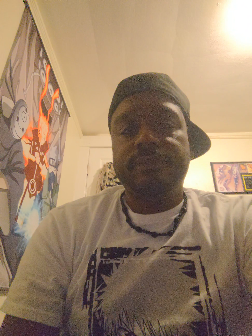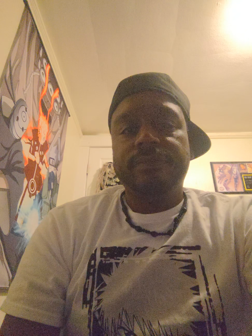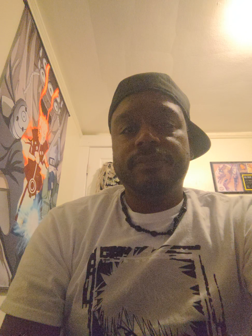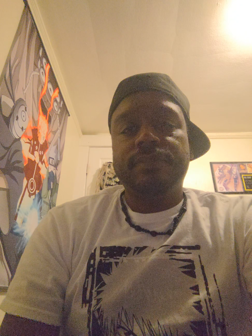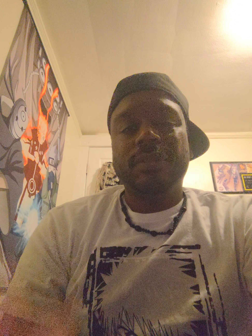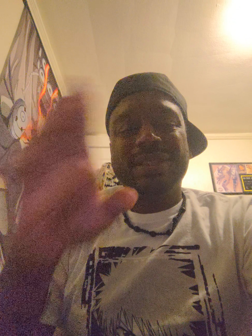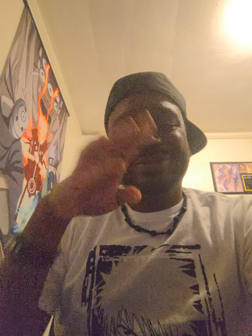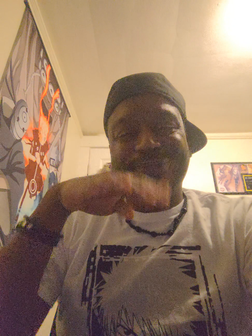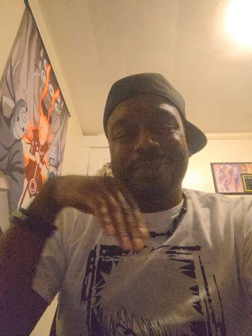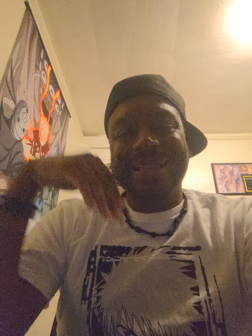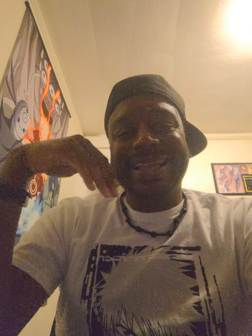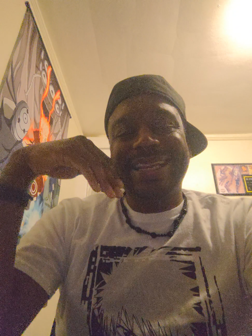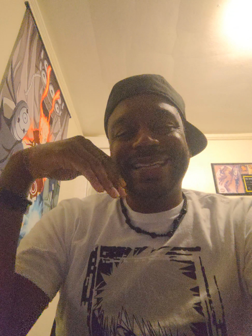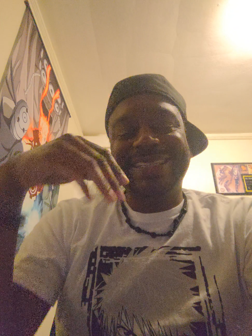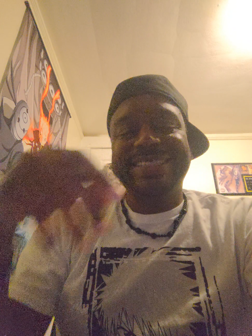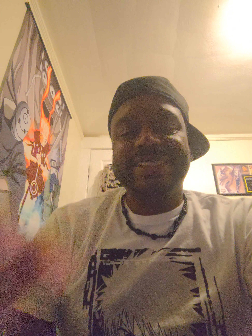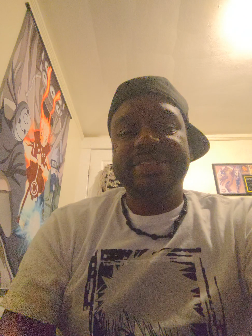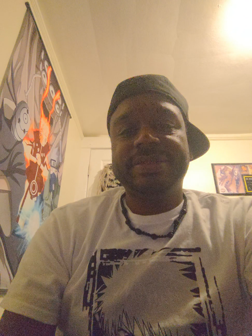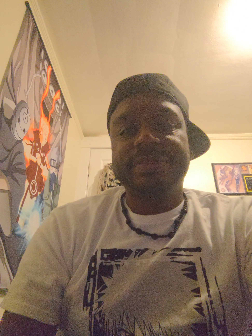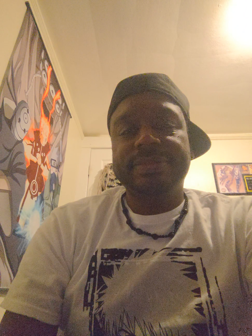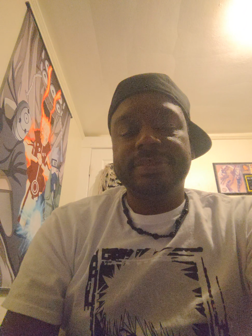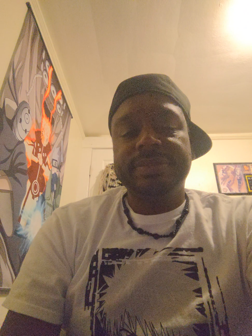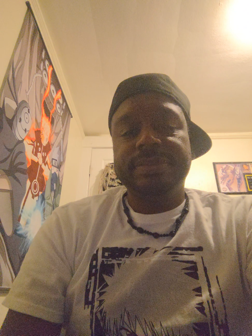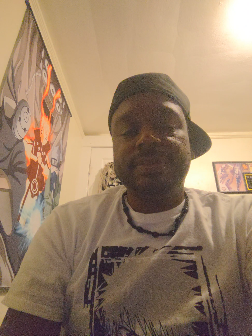smile